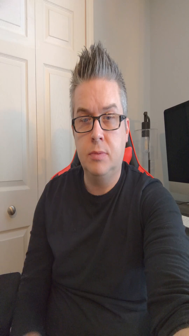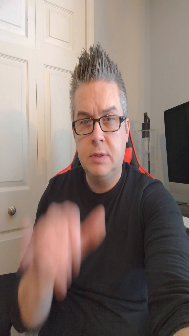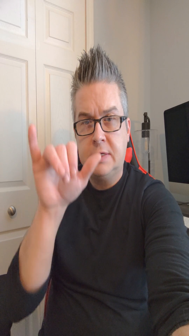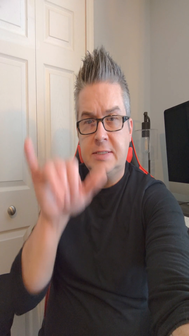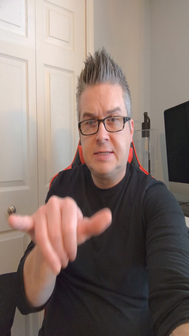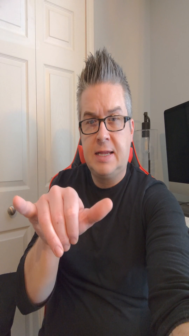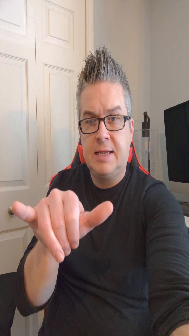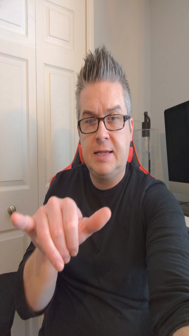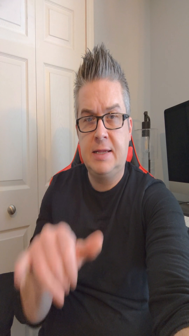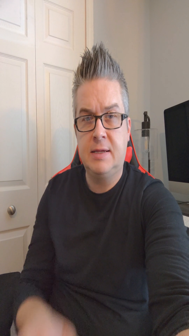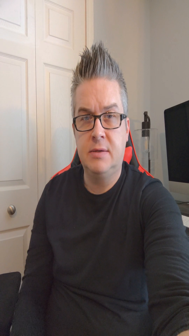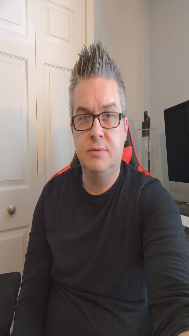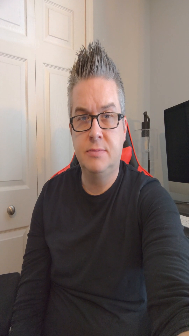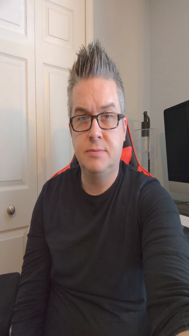stay